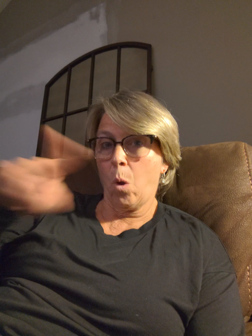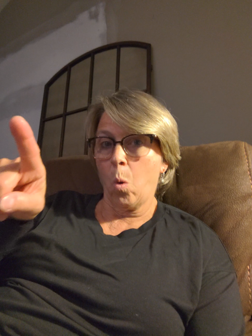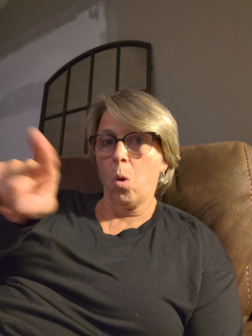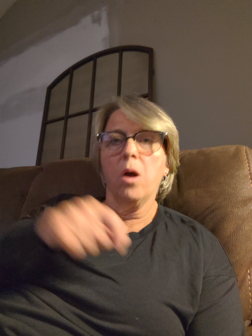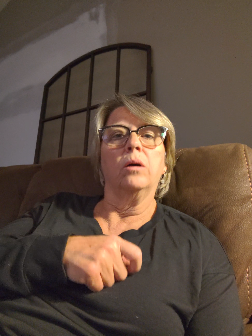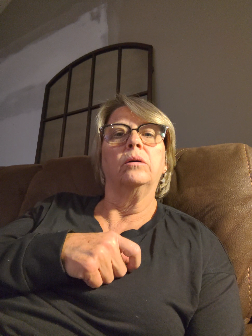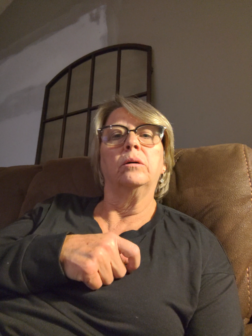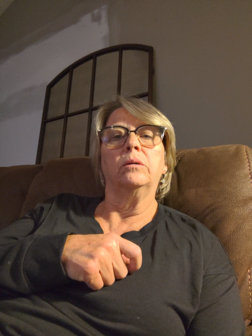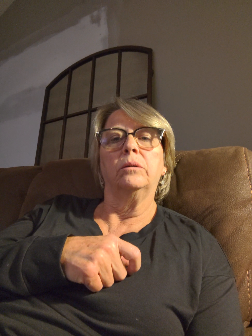for